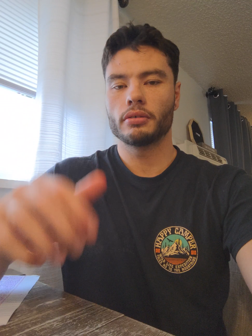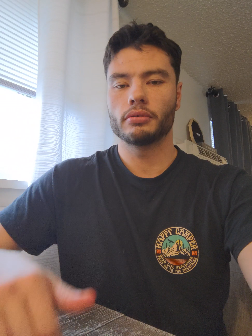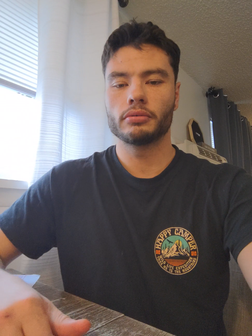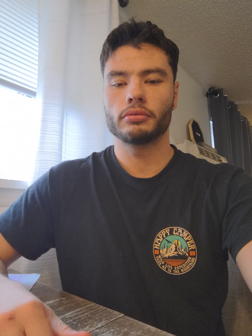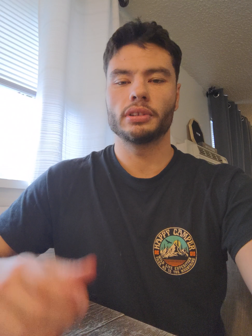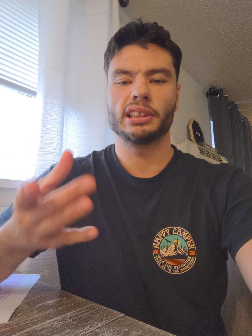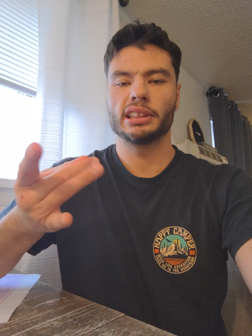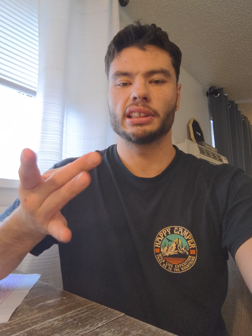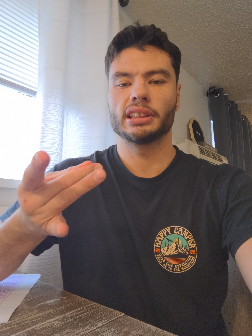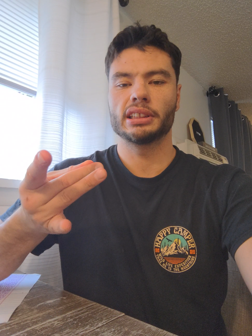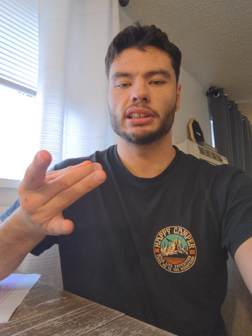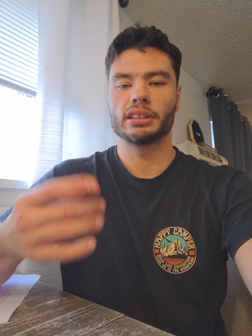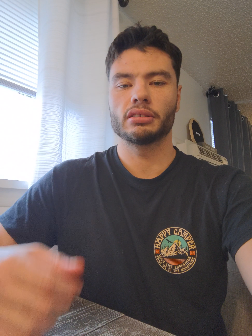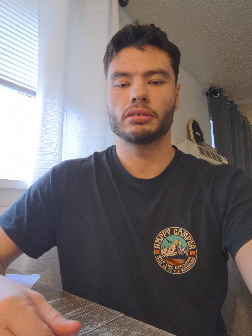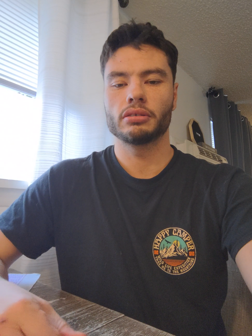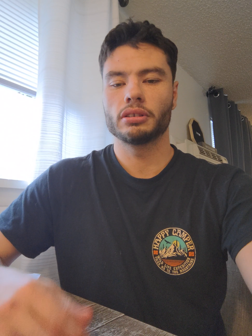sticky